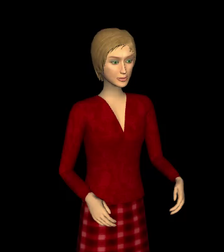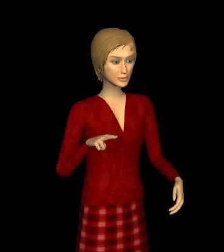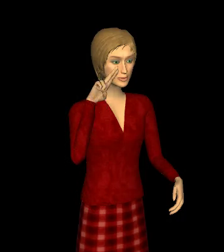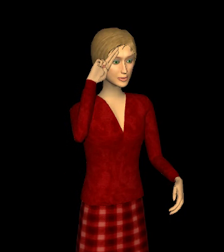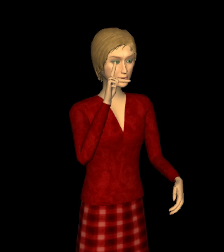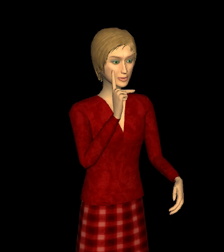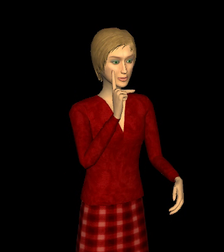عادة